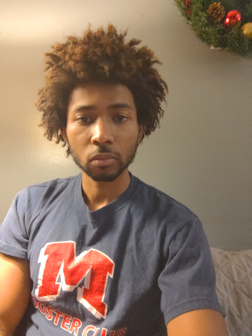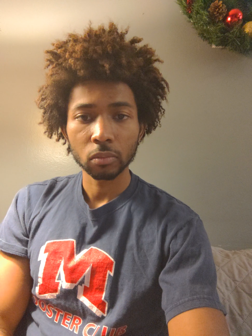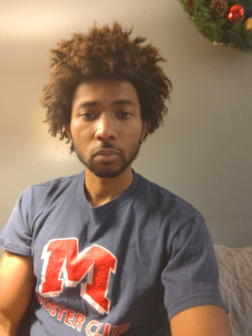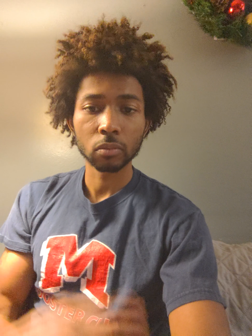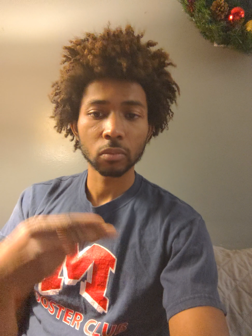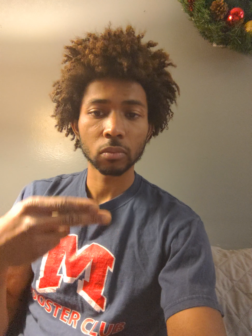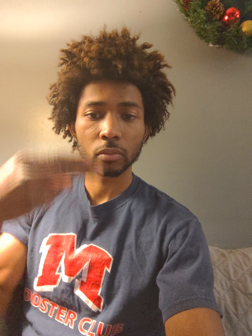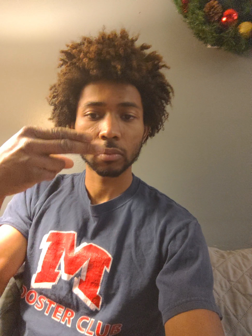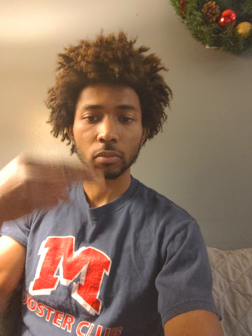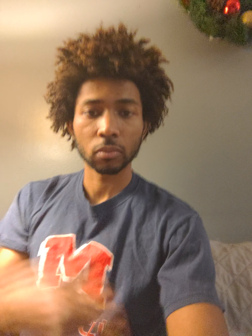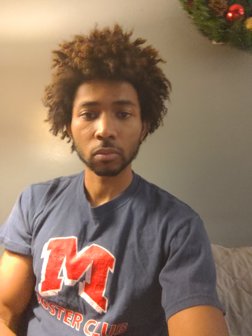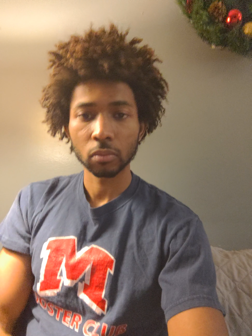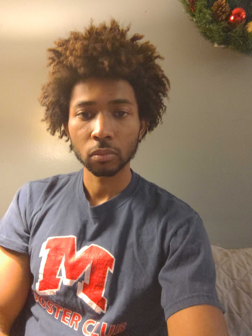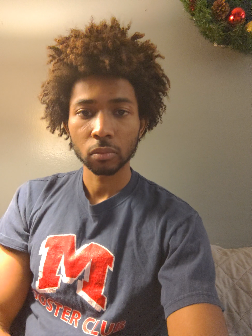high